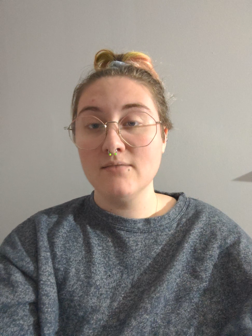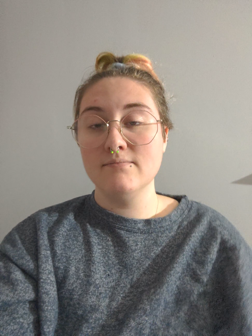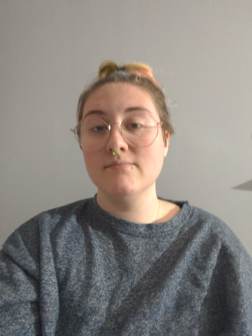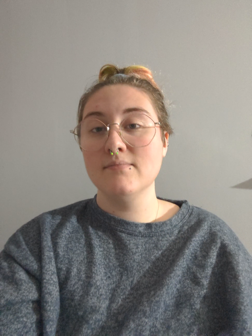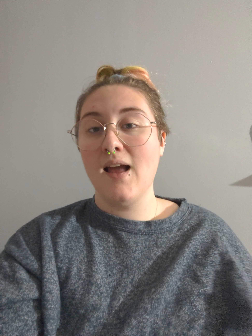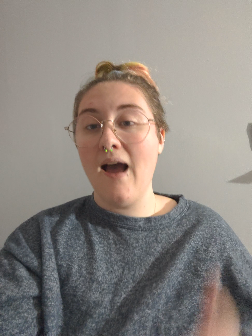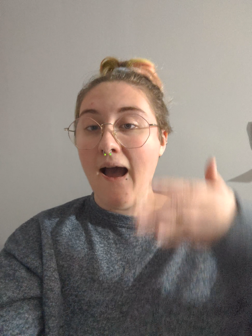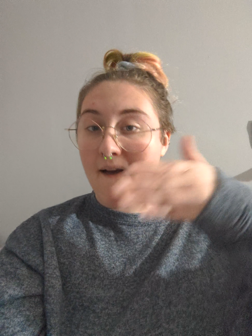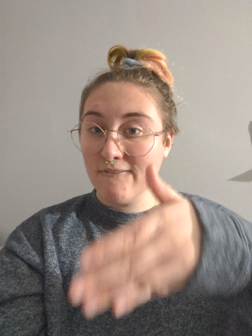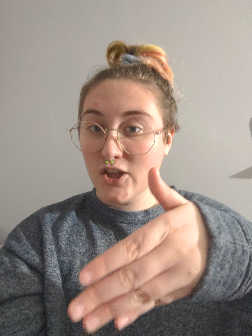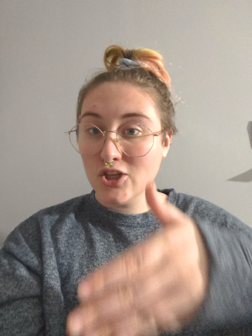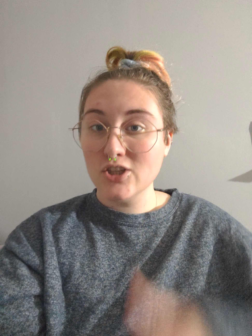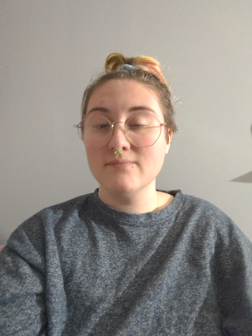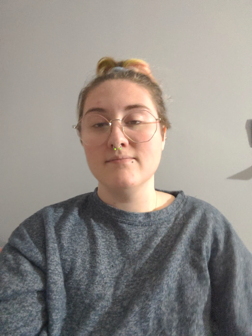after